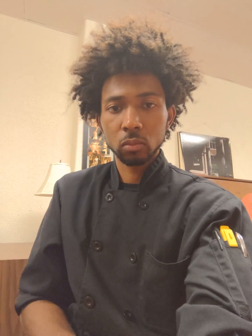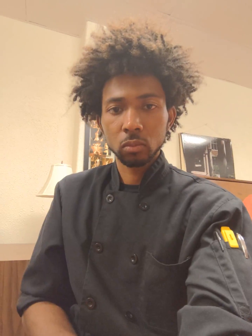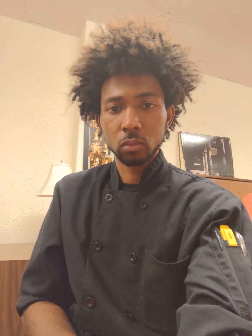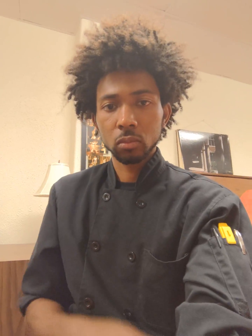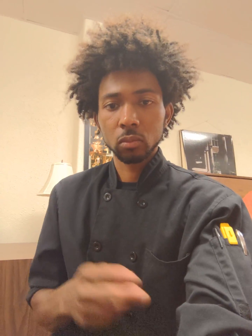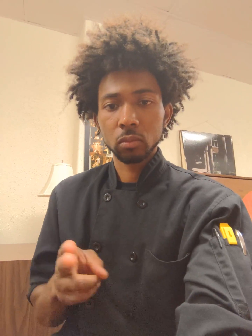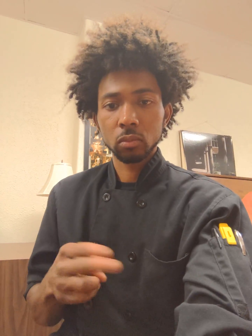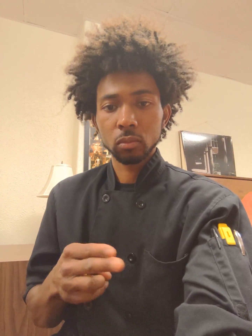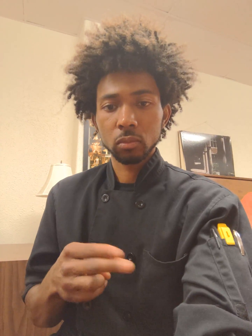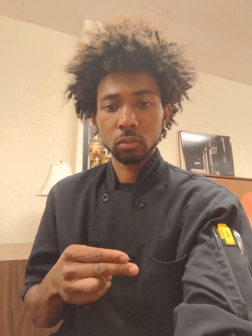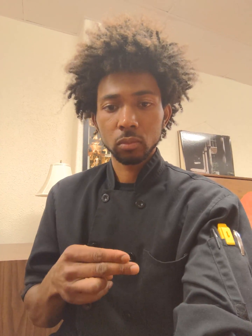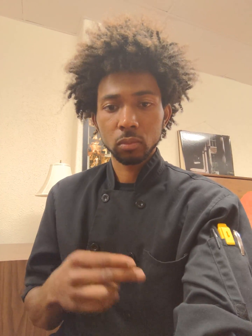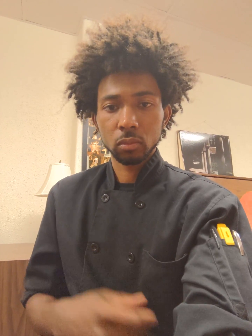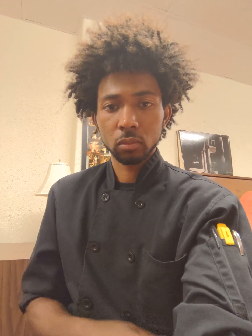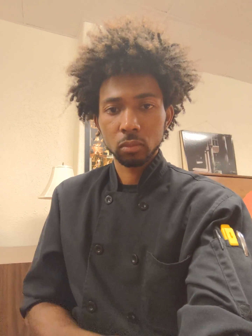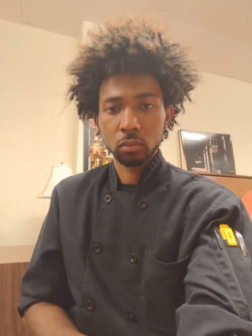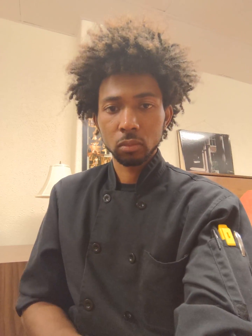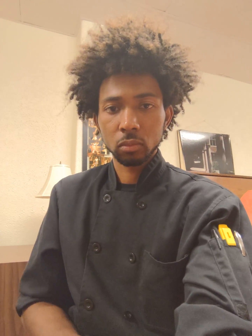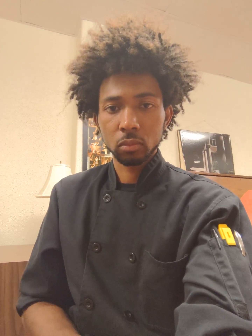belt